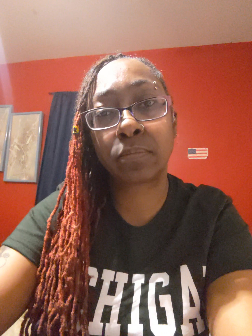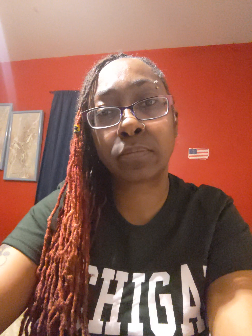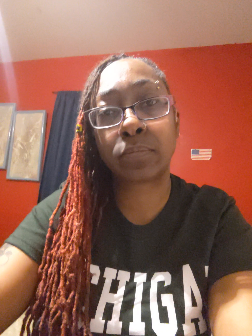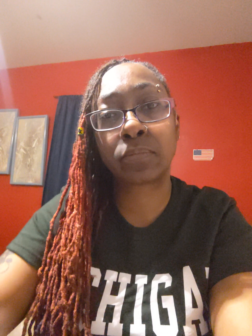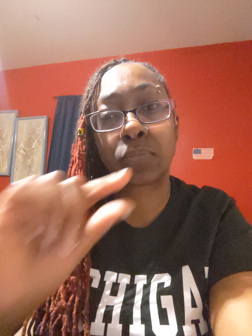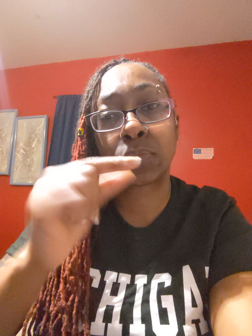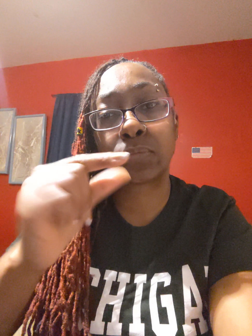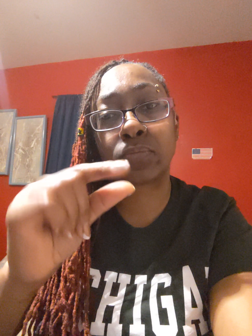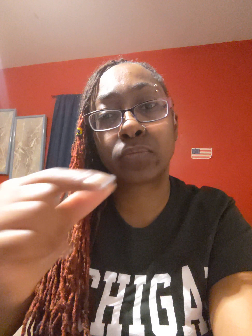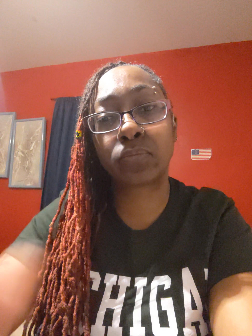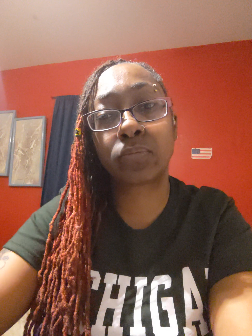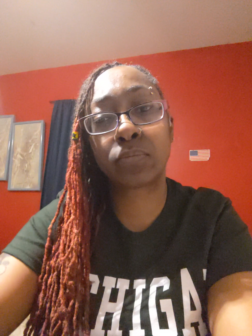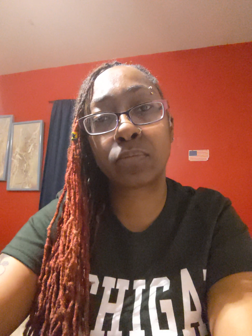green